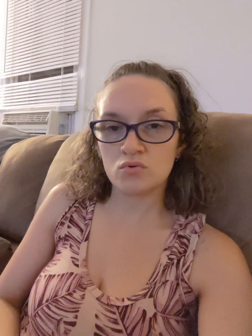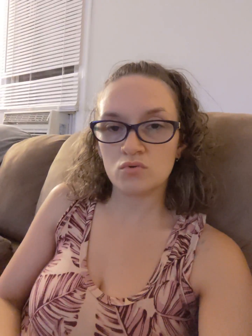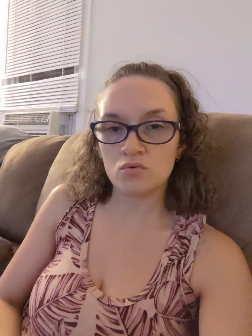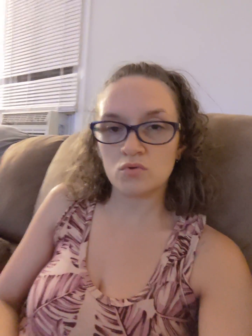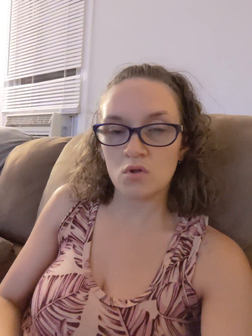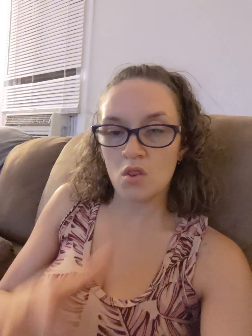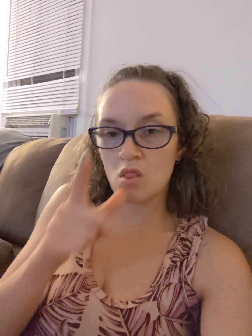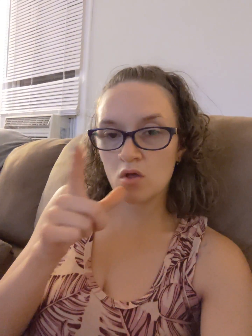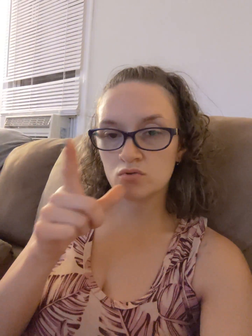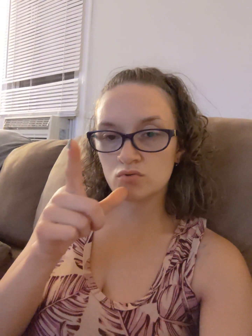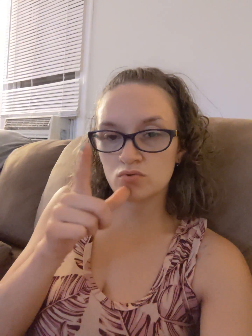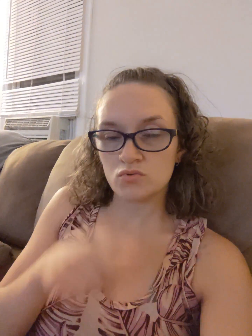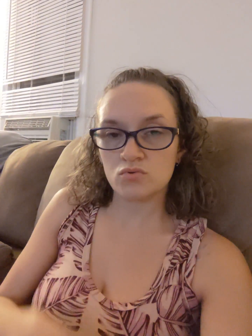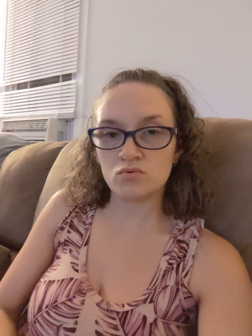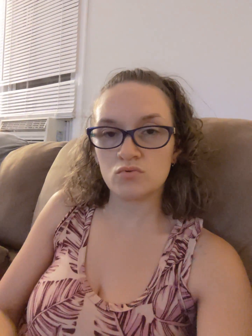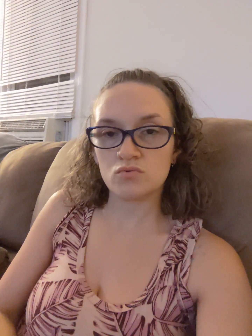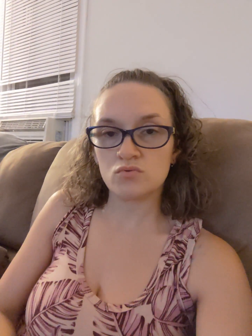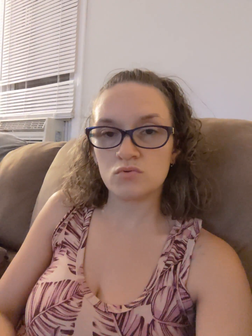lunch